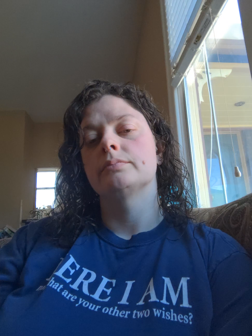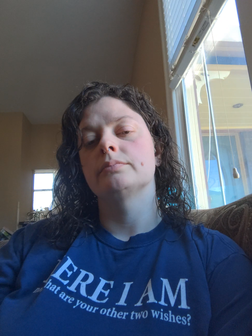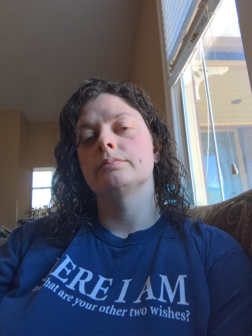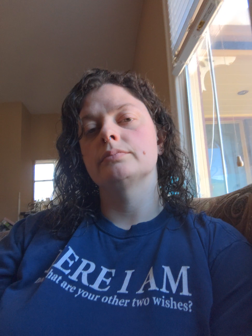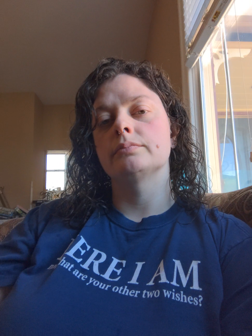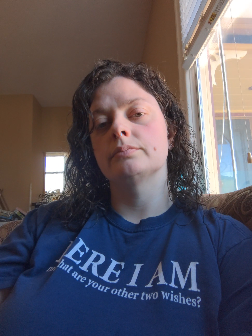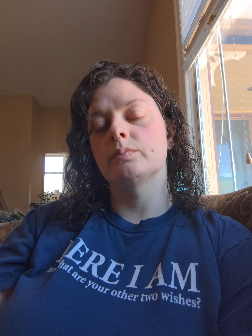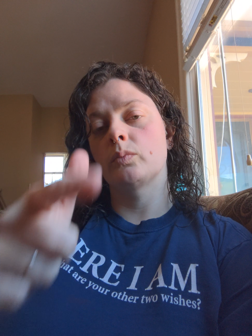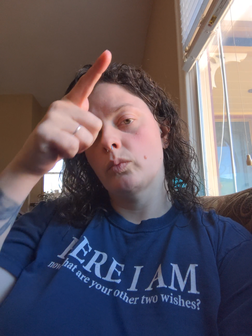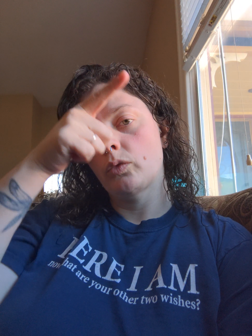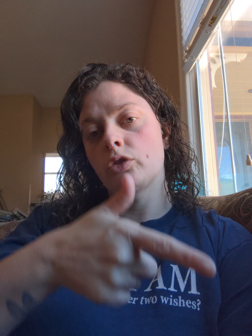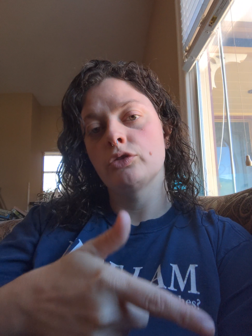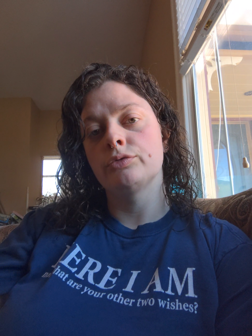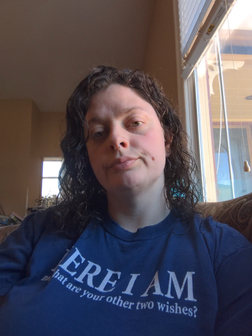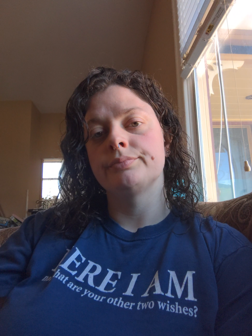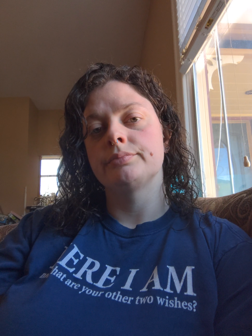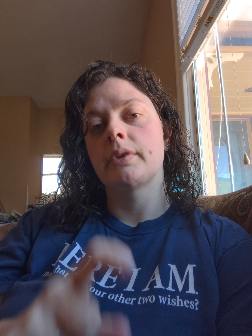brother